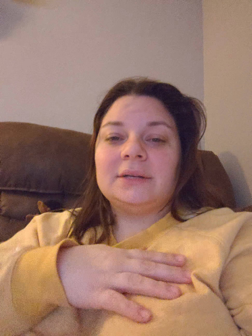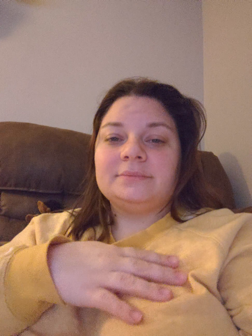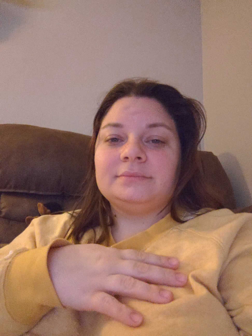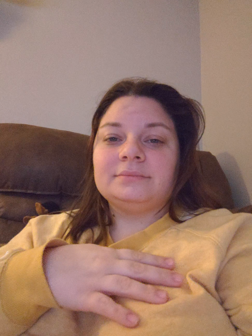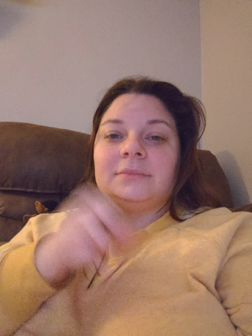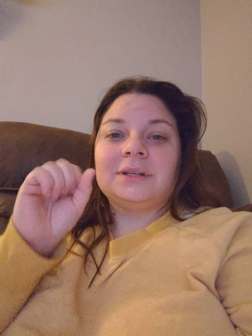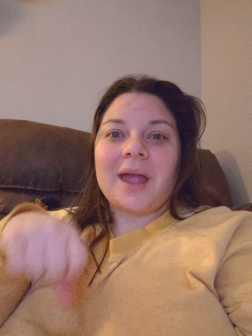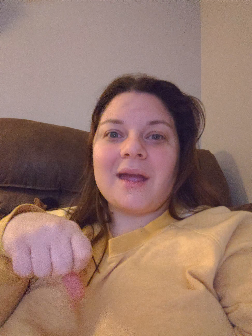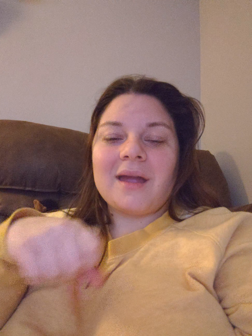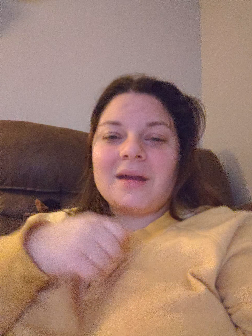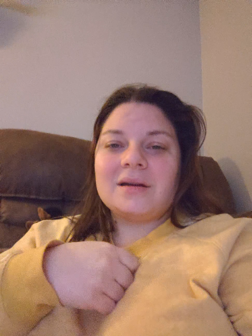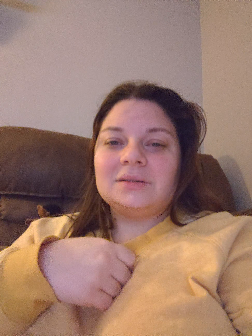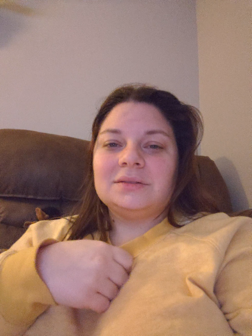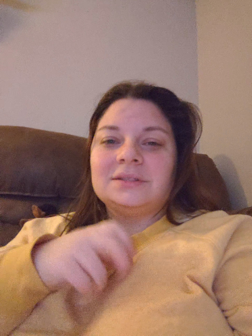can